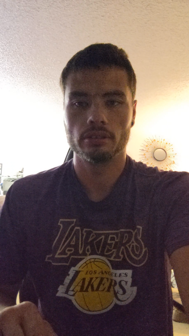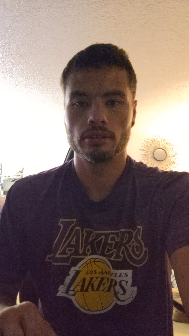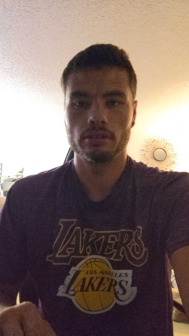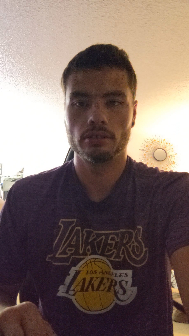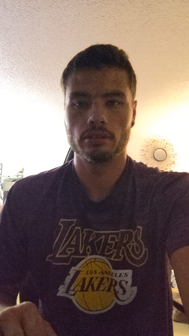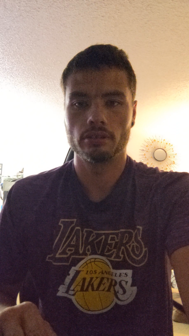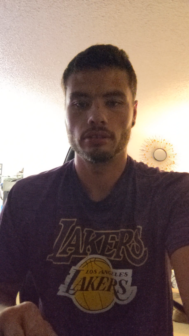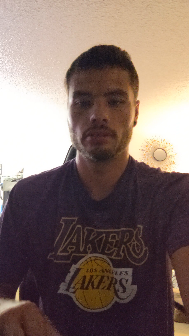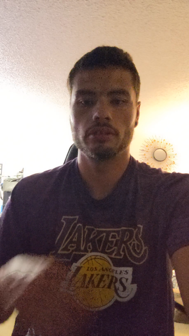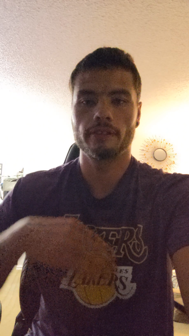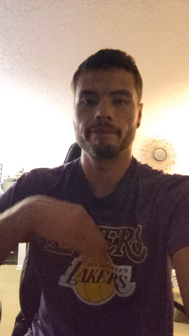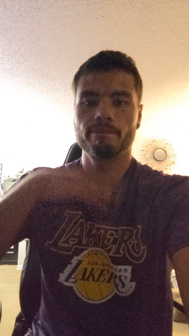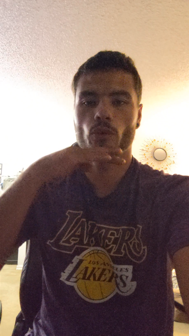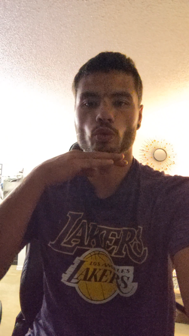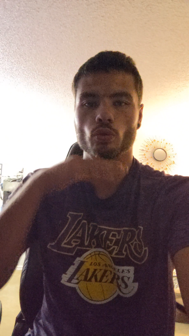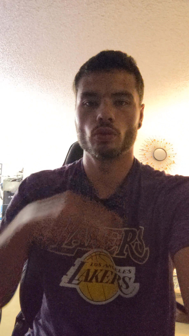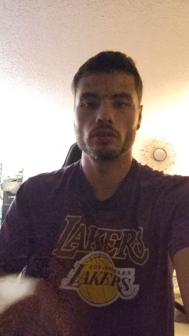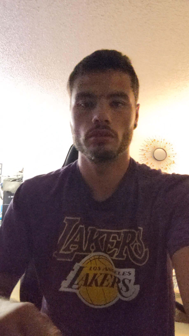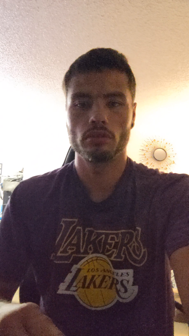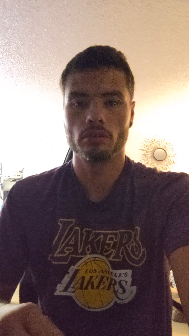full